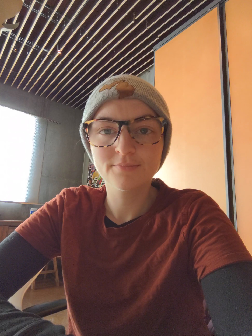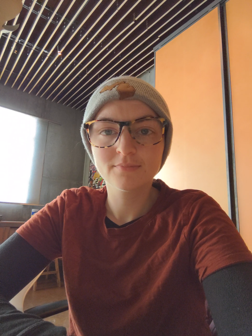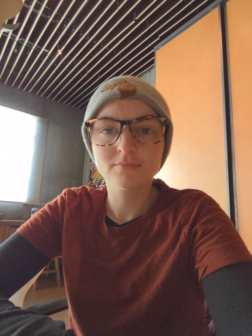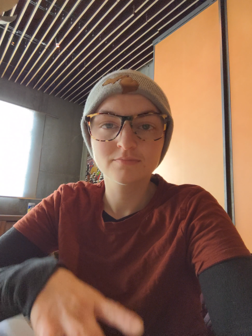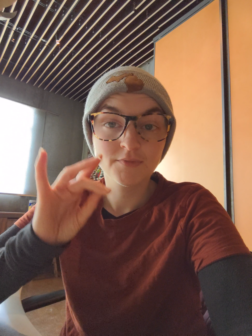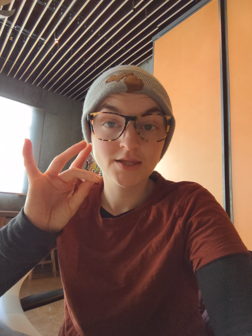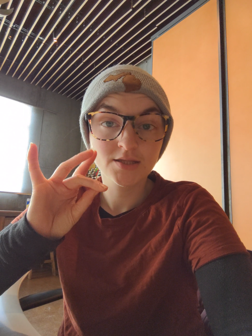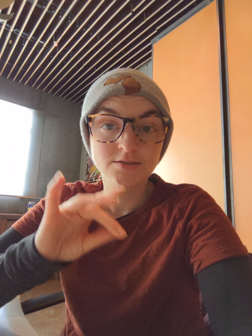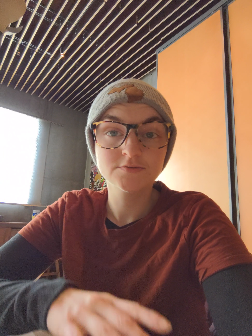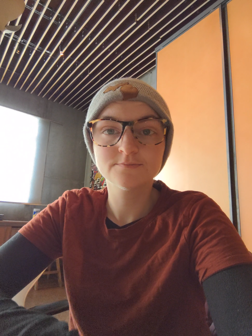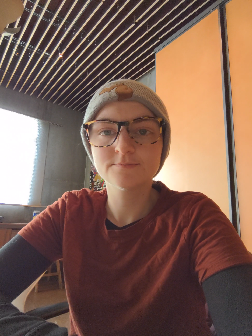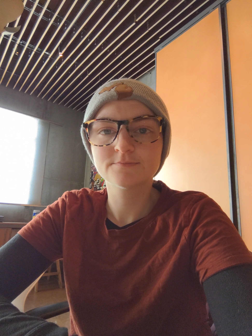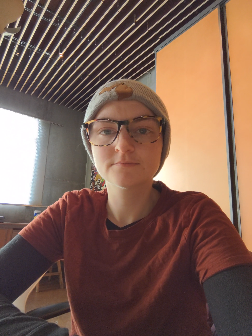find